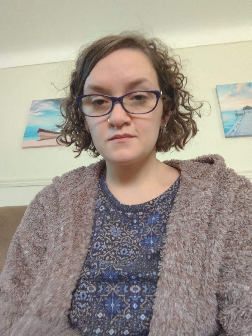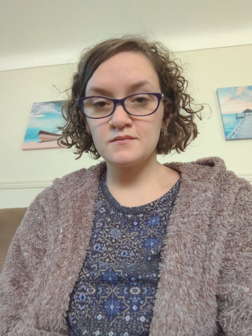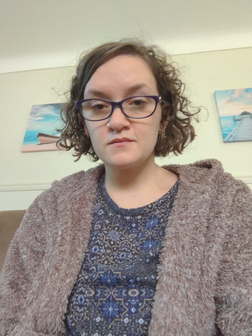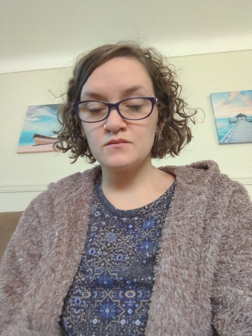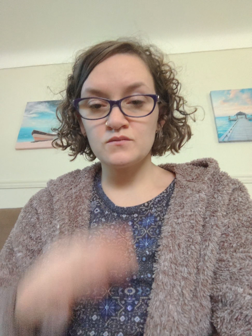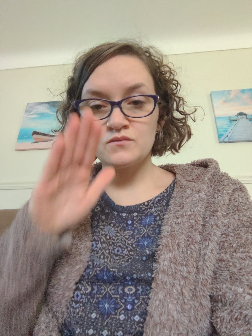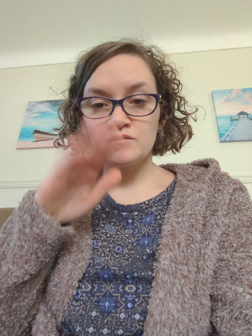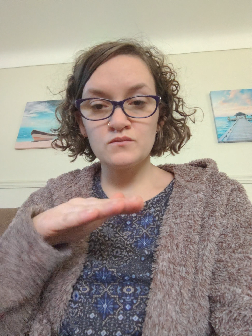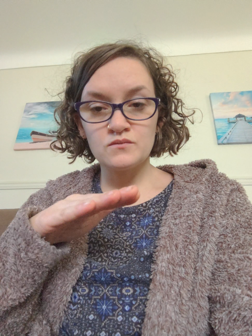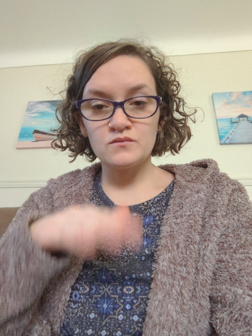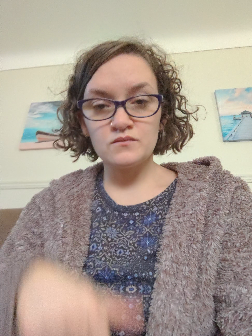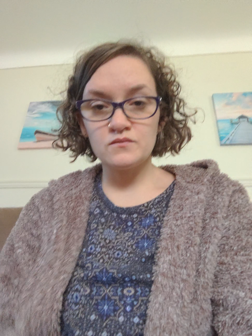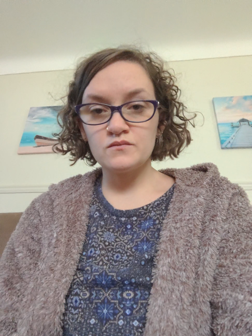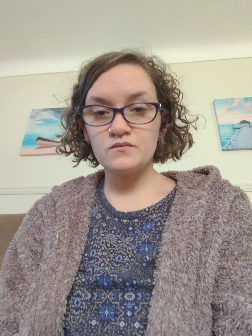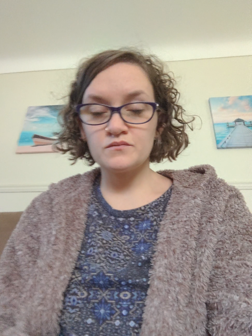on